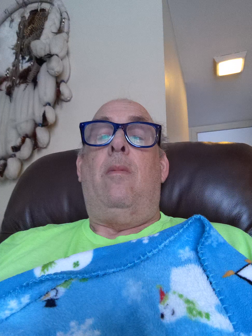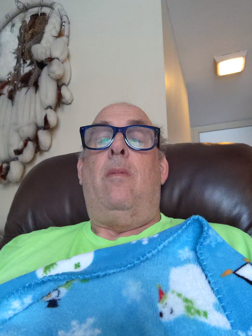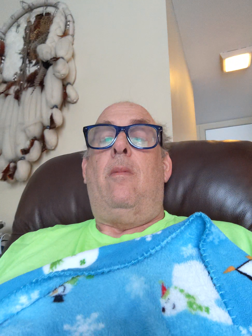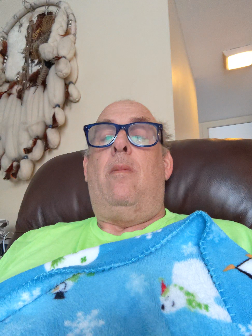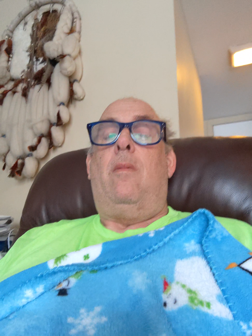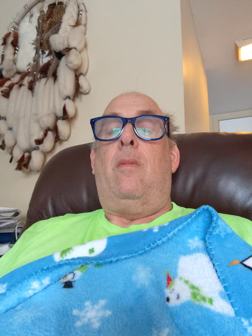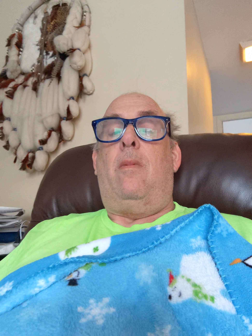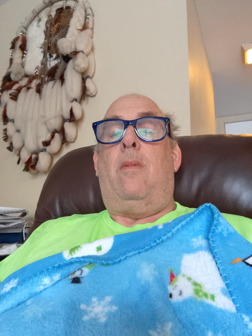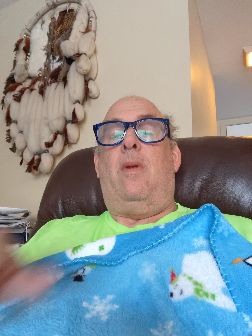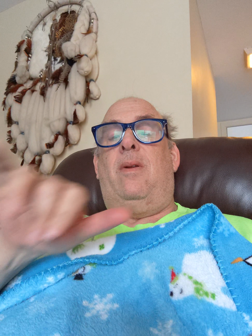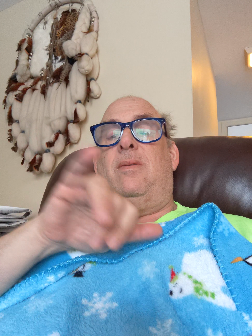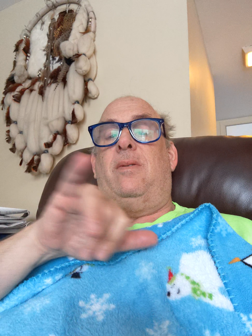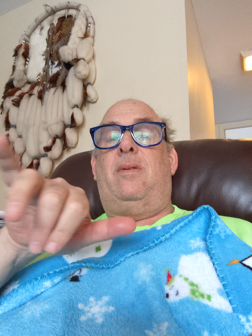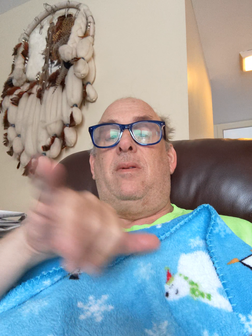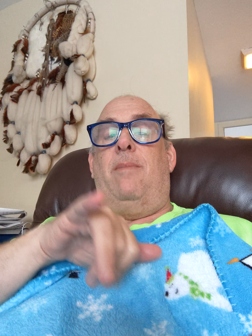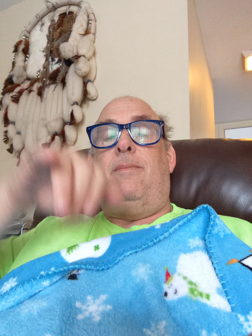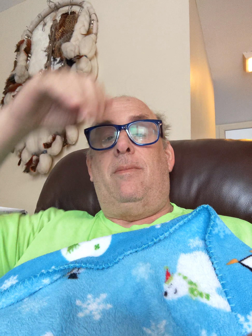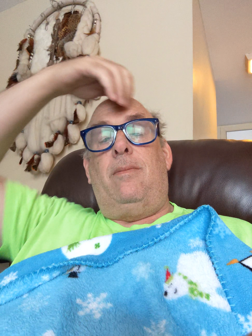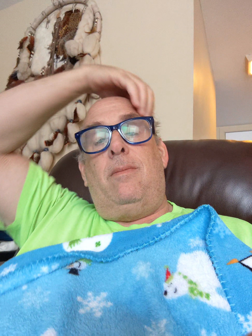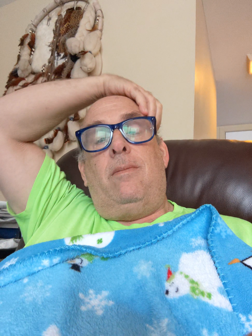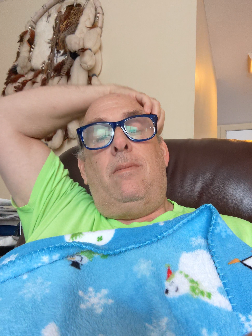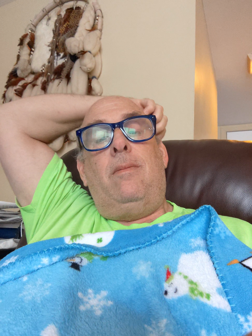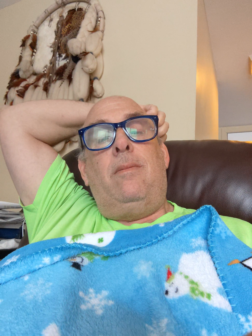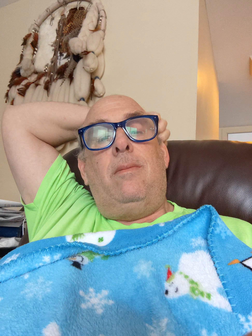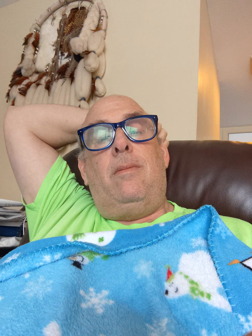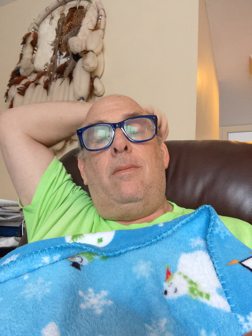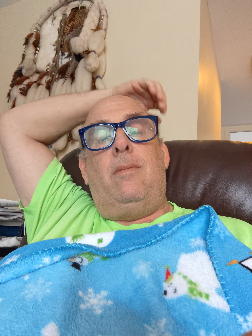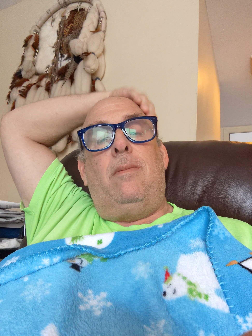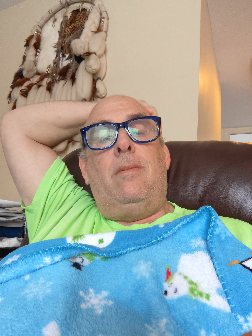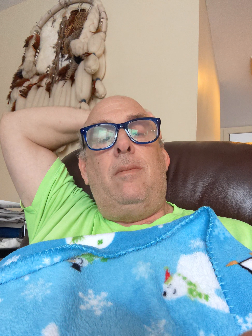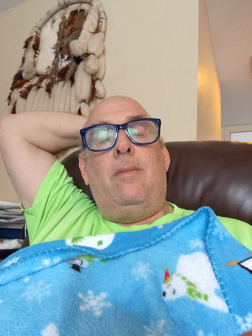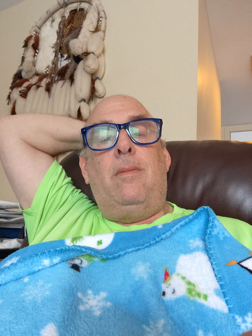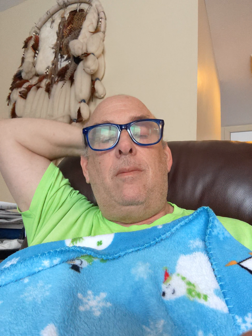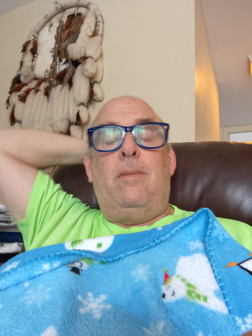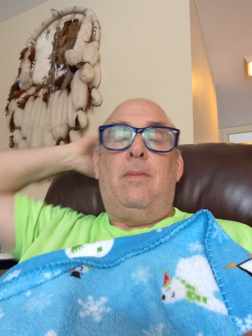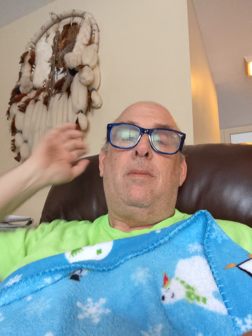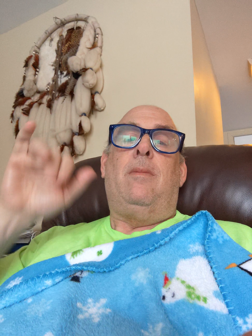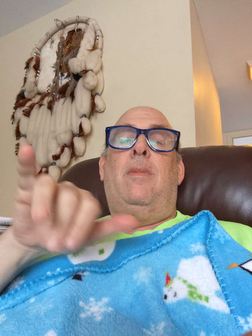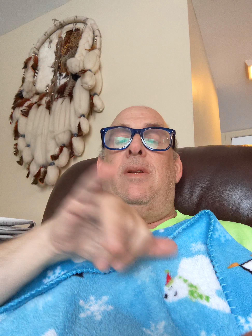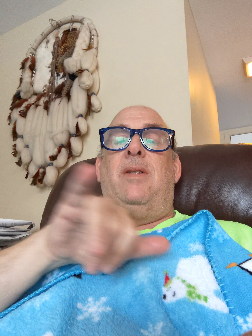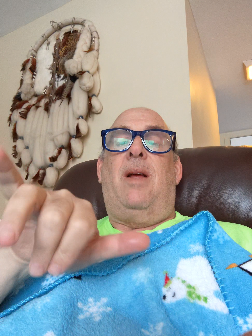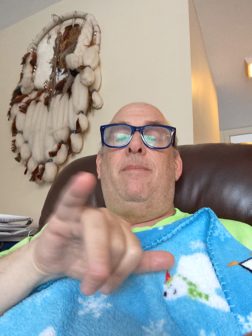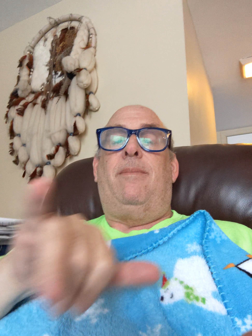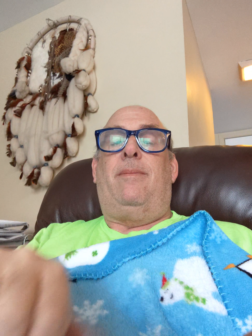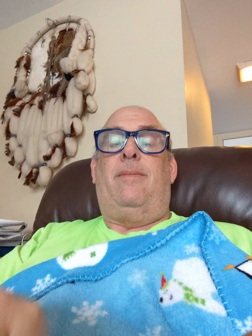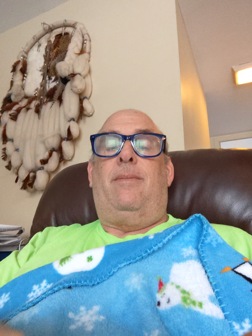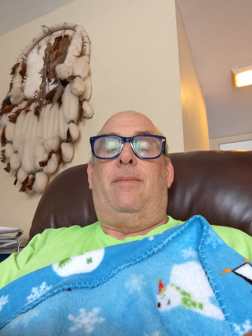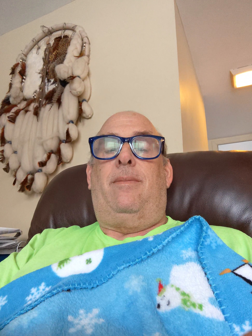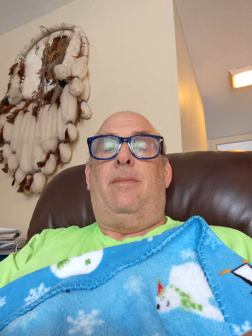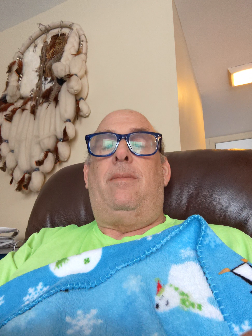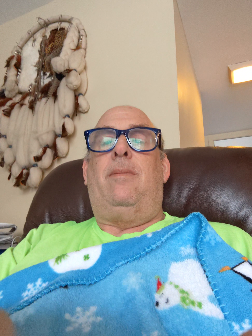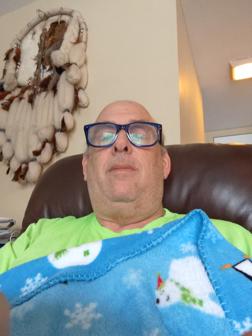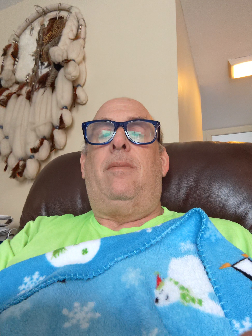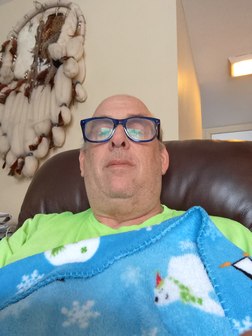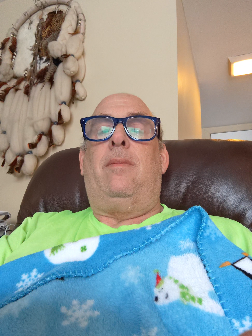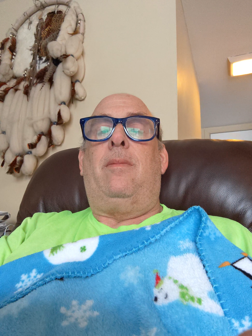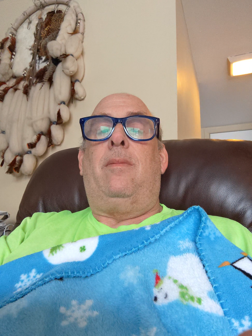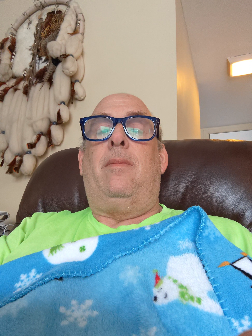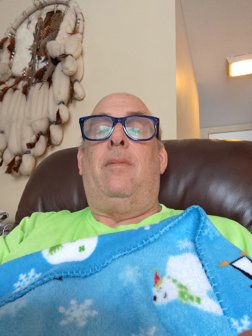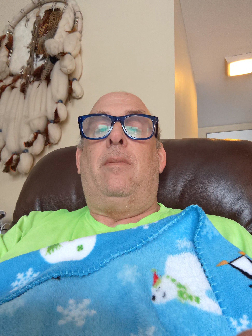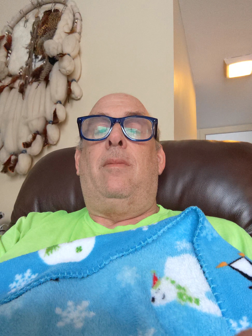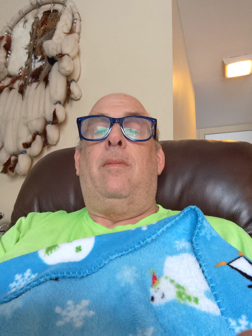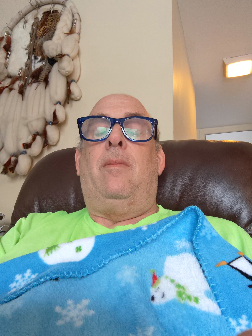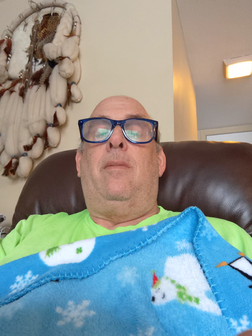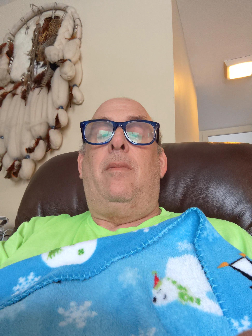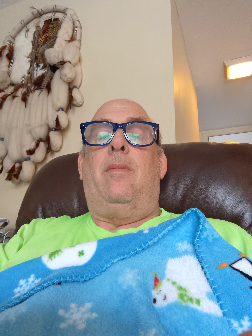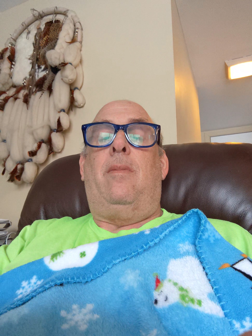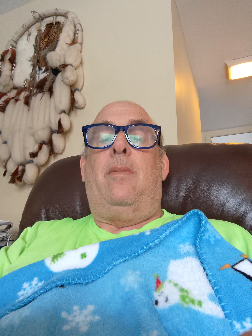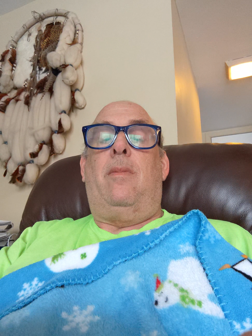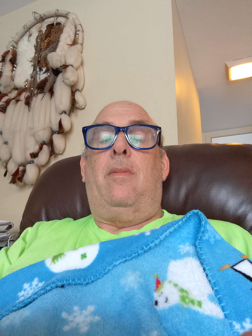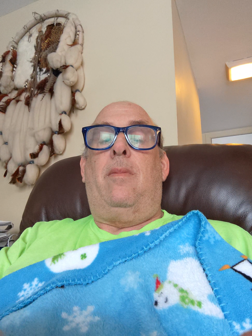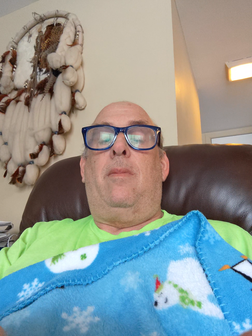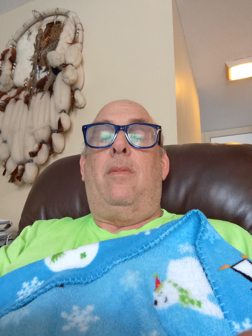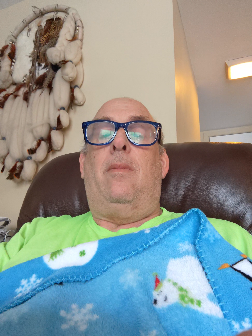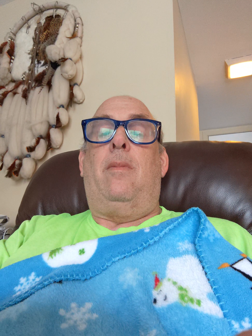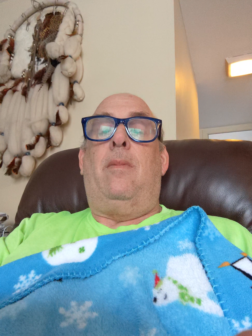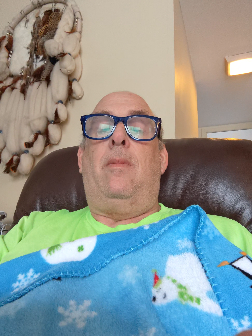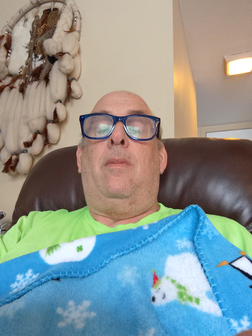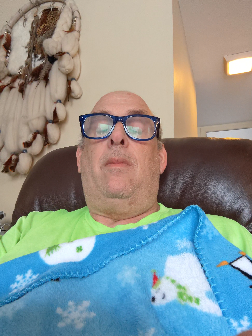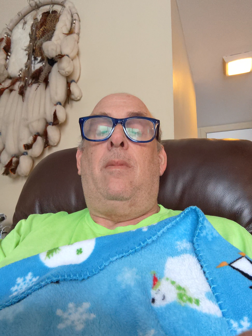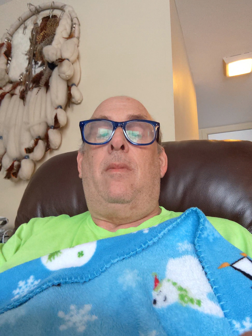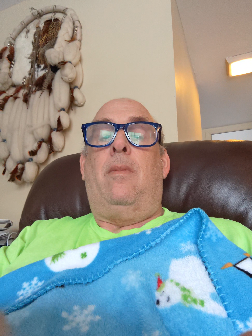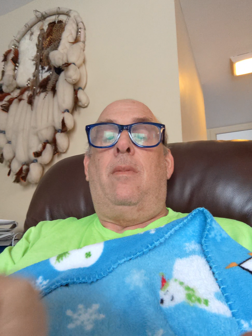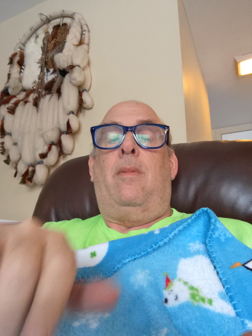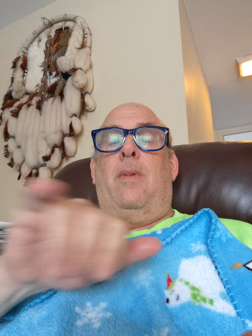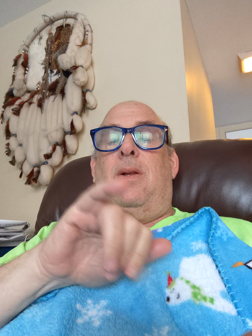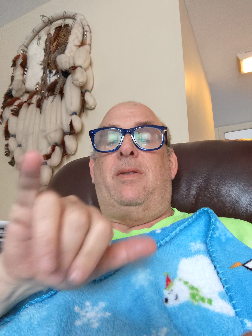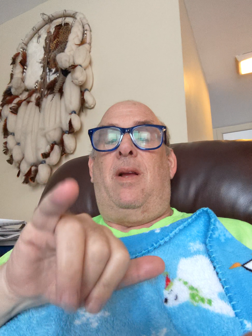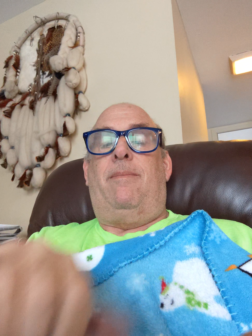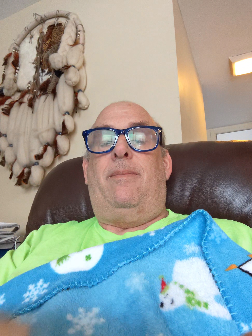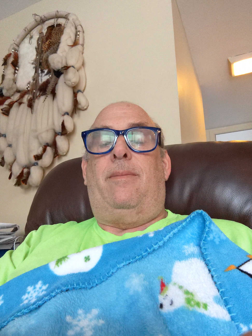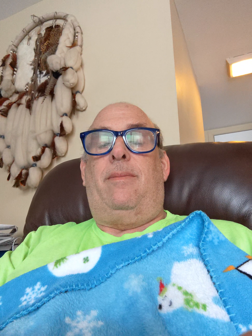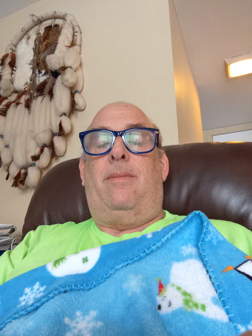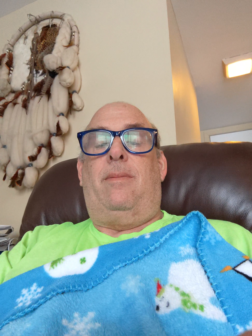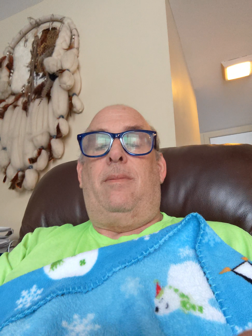same